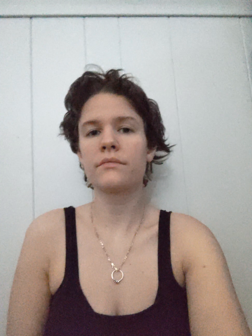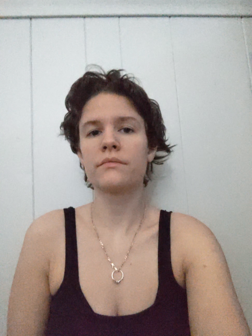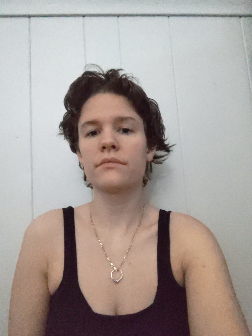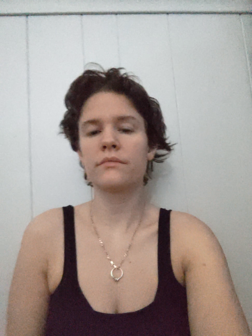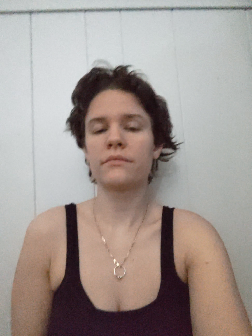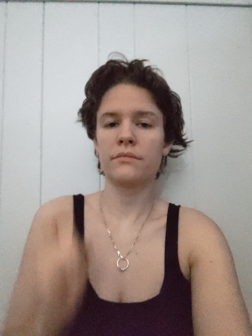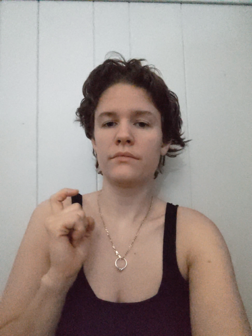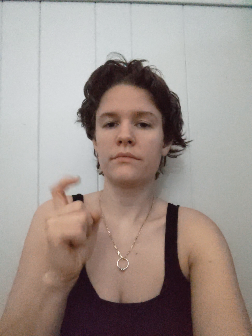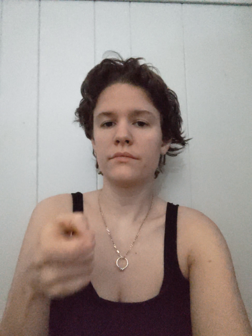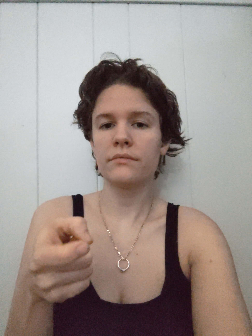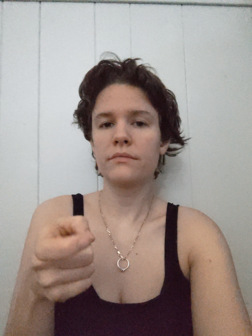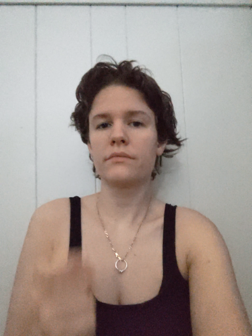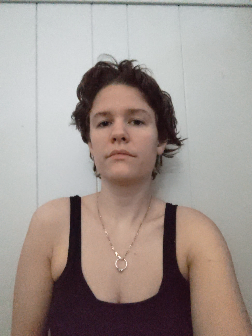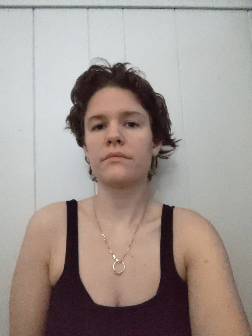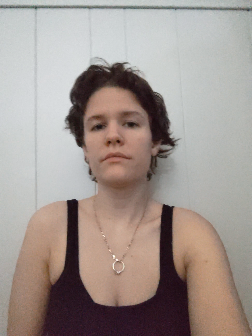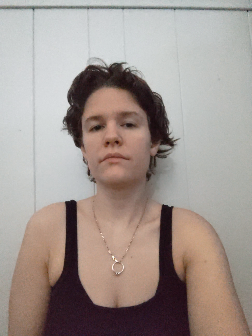give